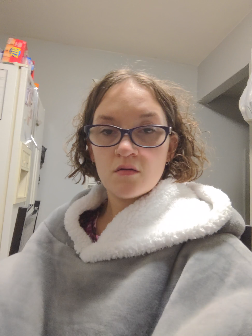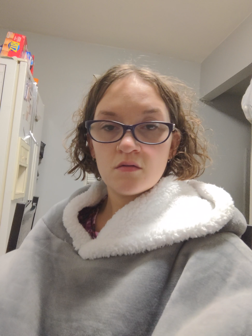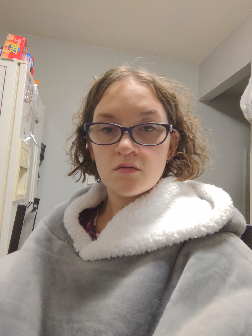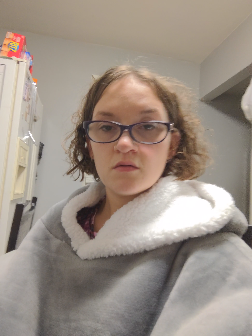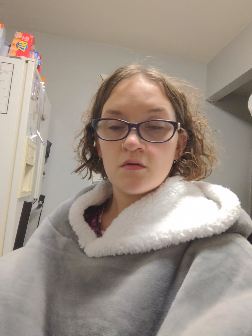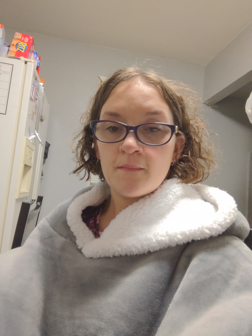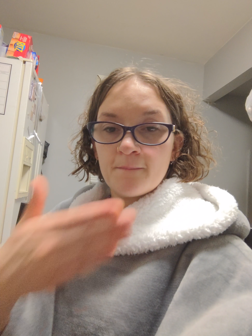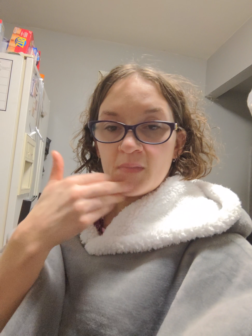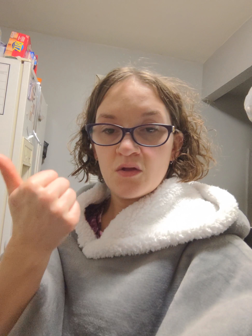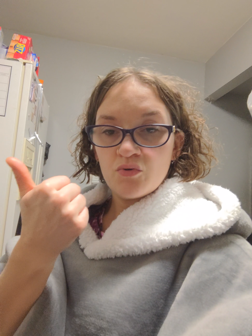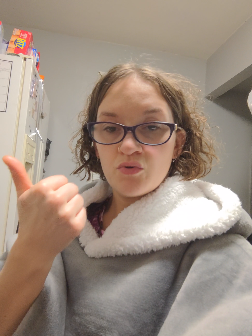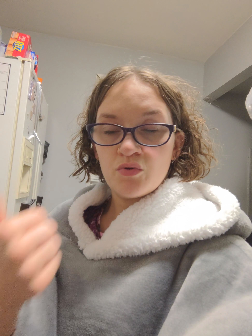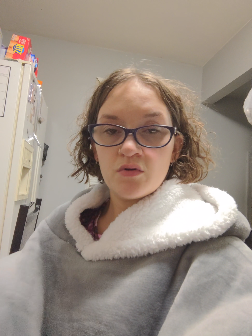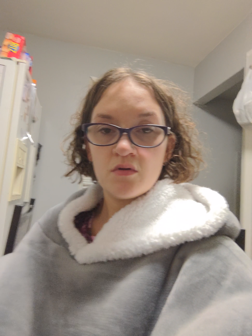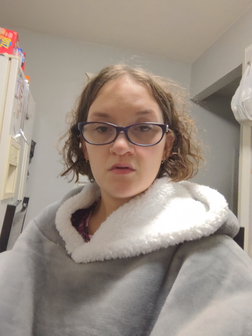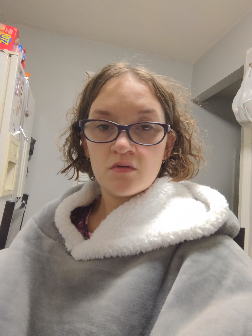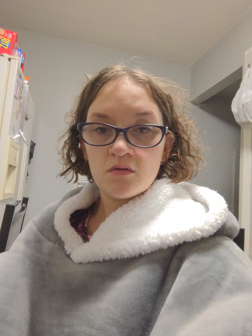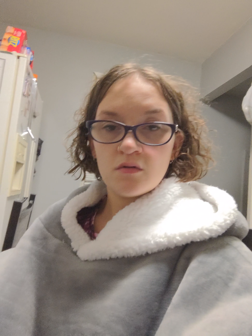better